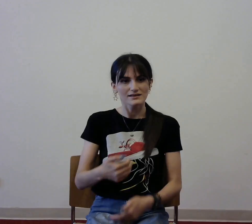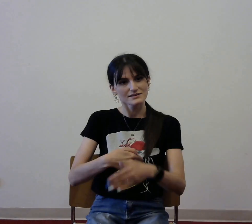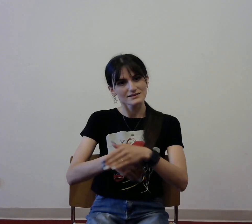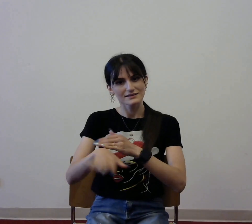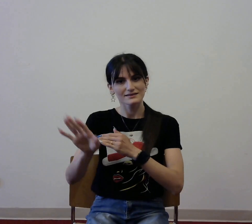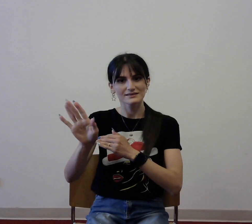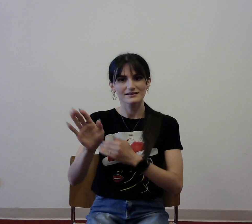getmək